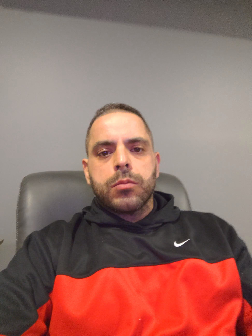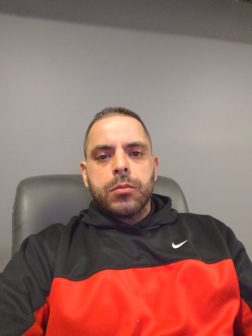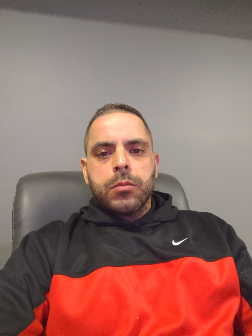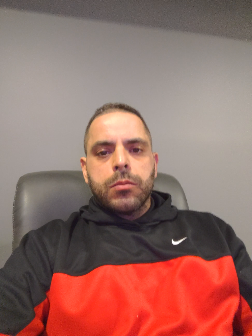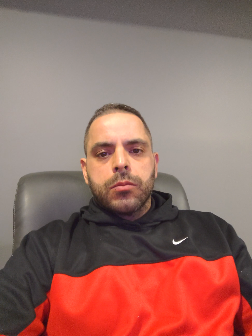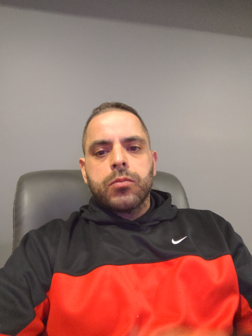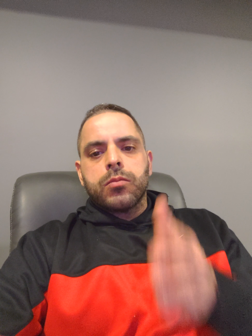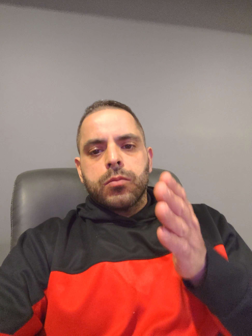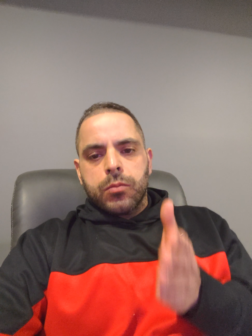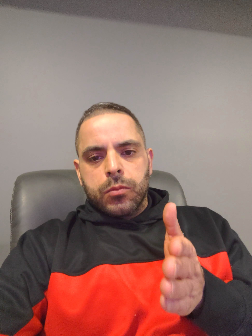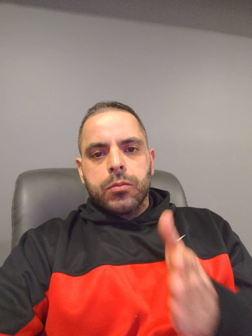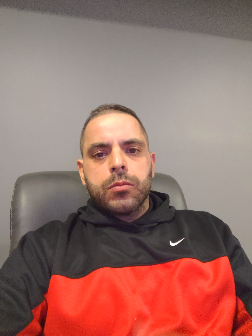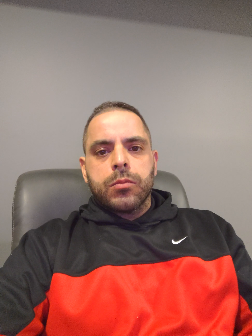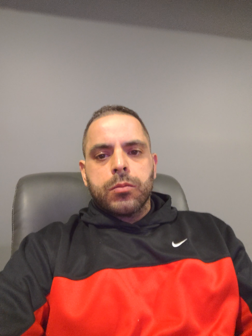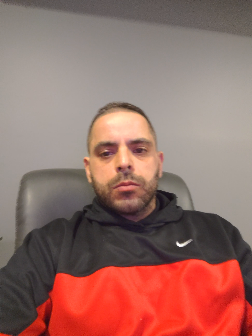person